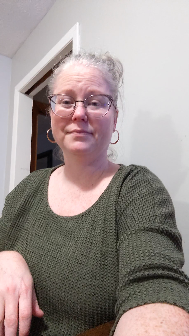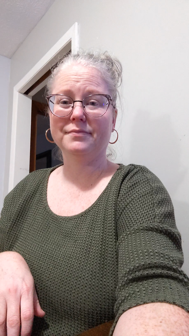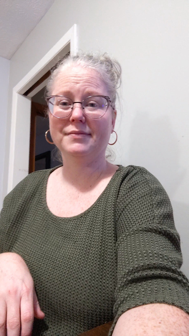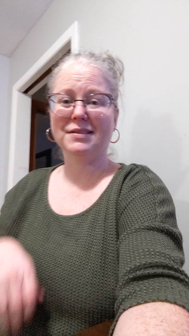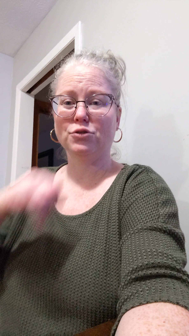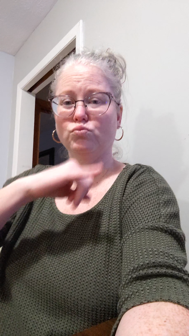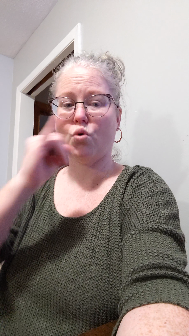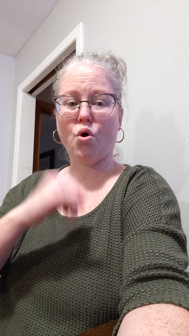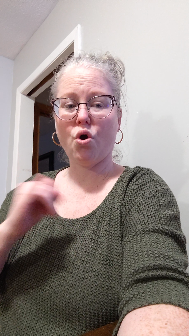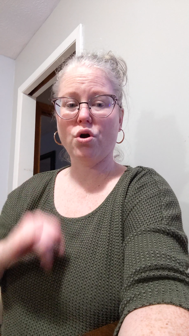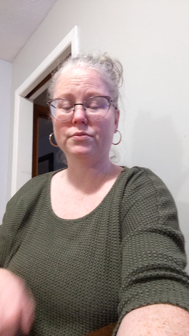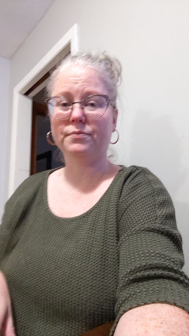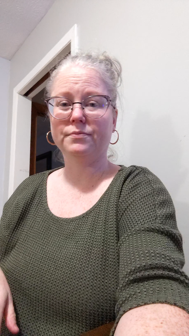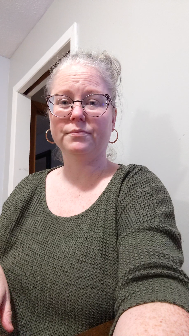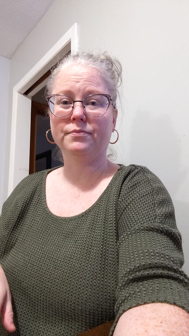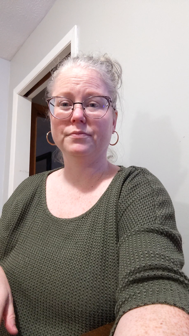draw